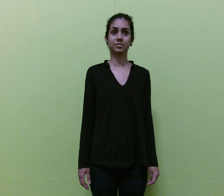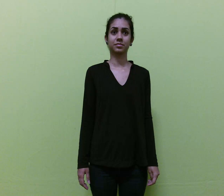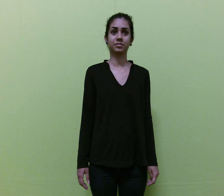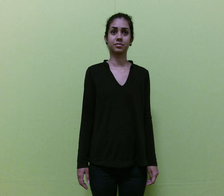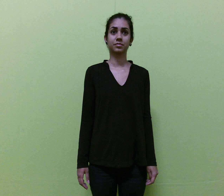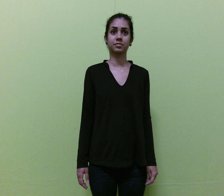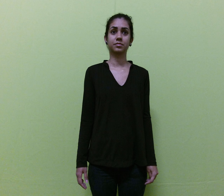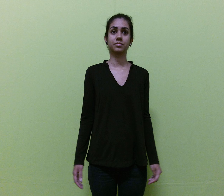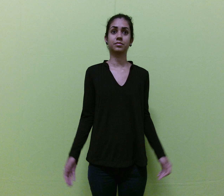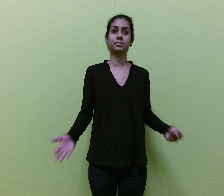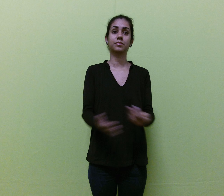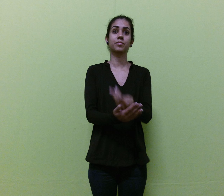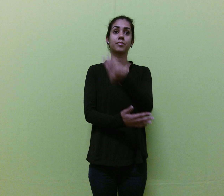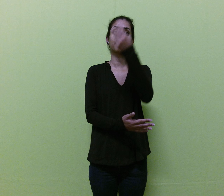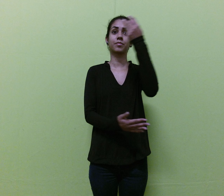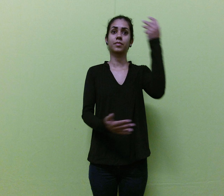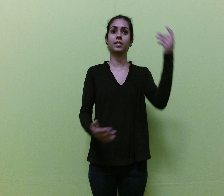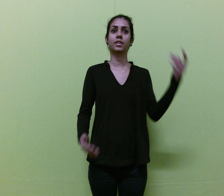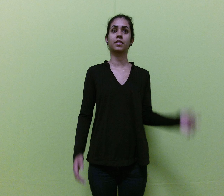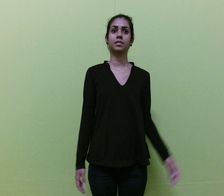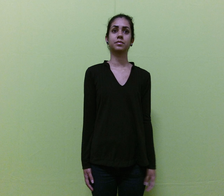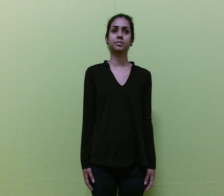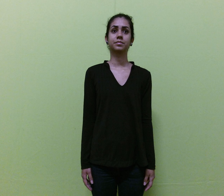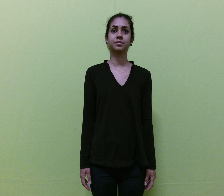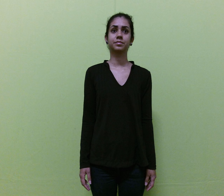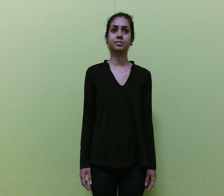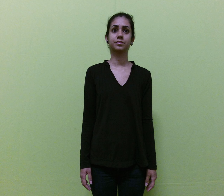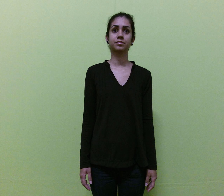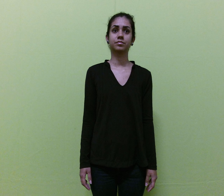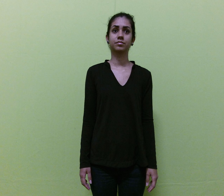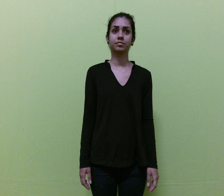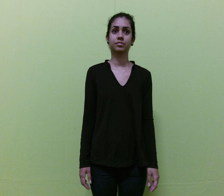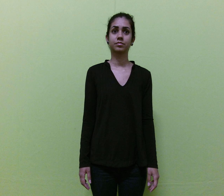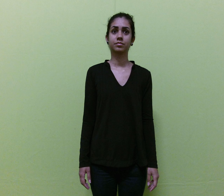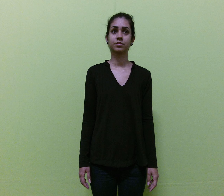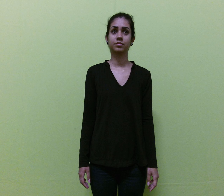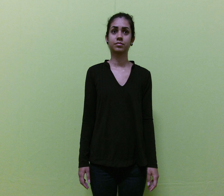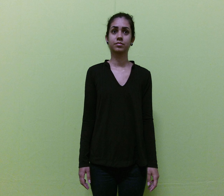acontecer